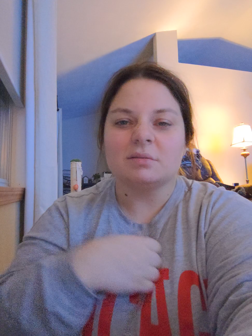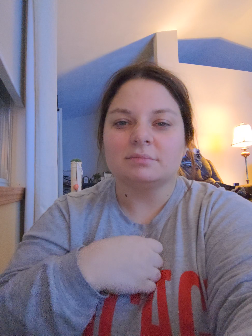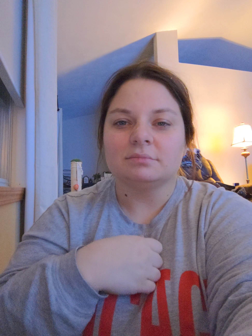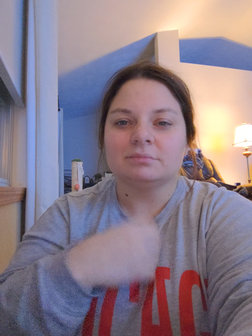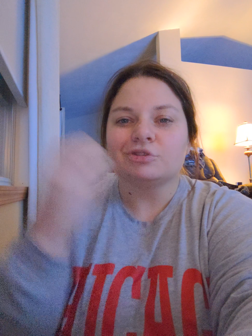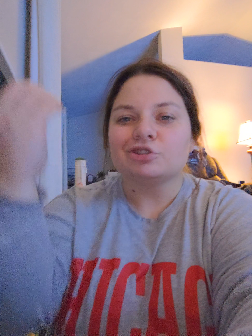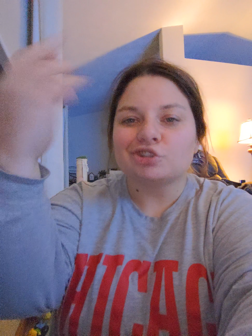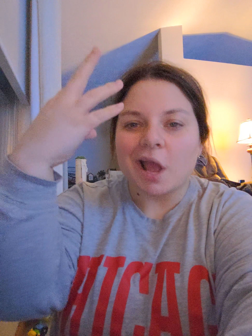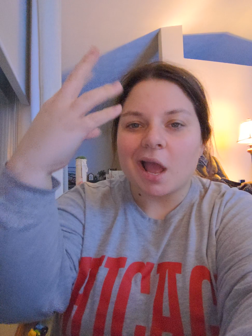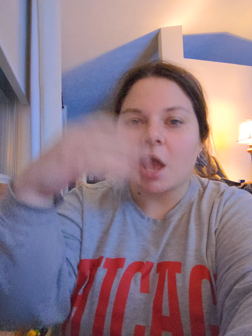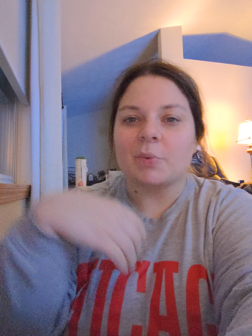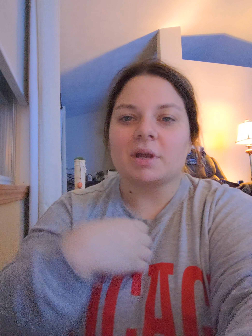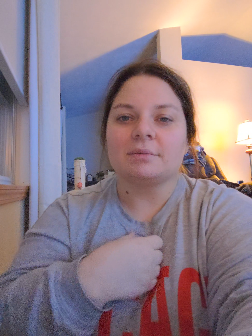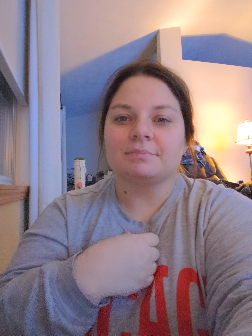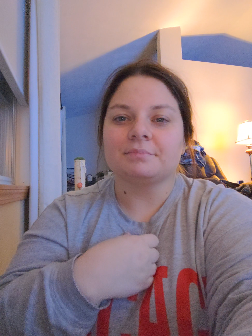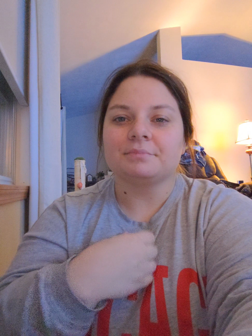shower